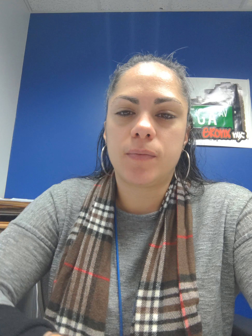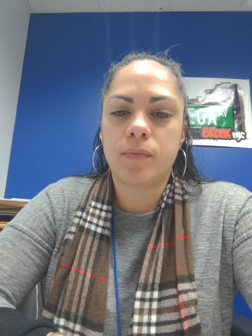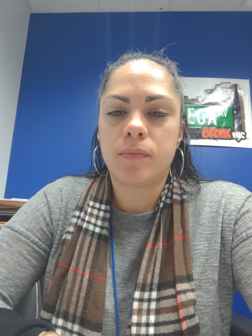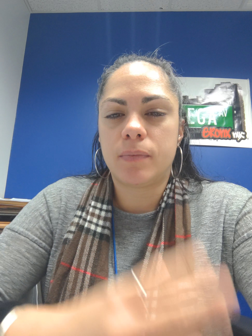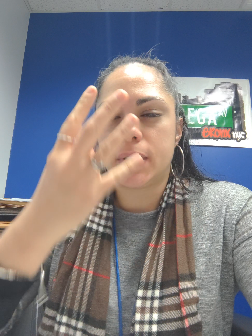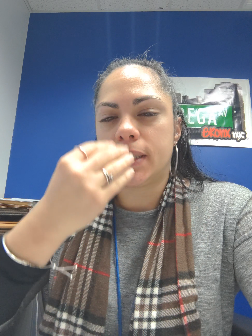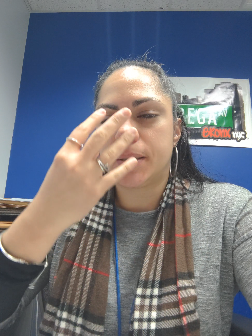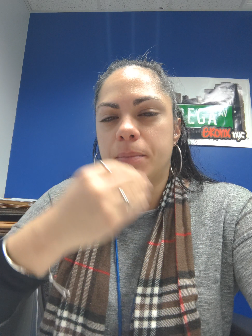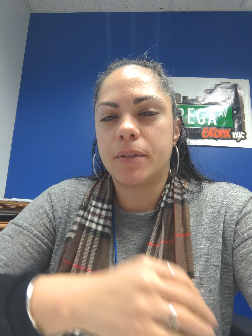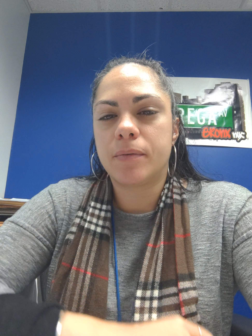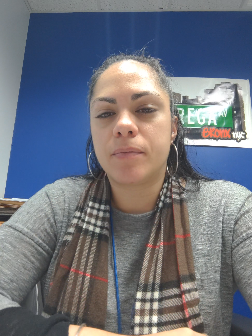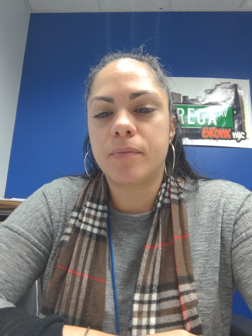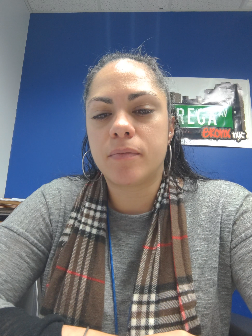sleepy